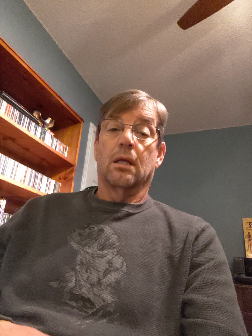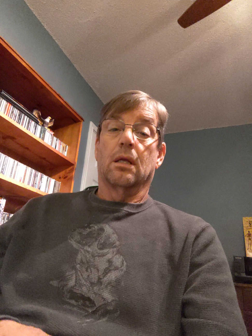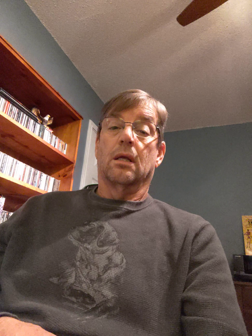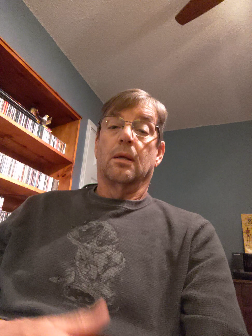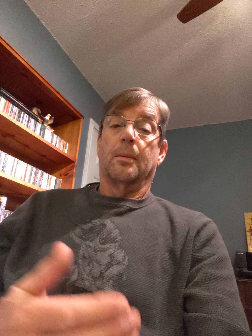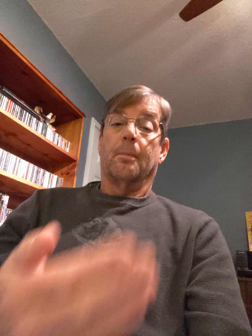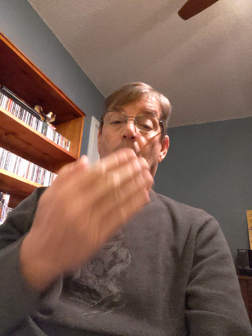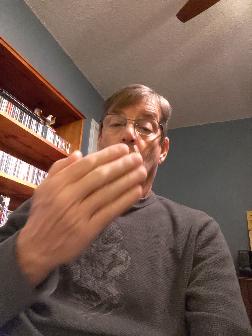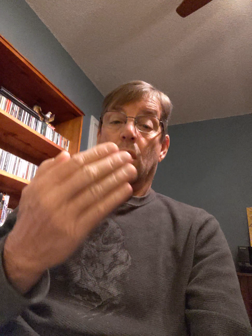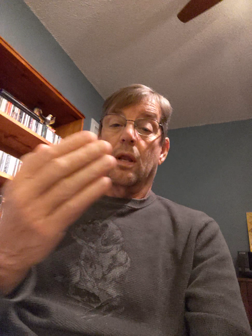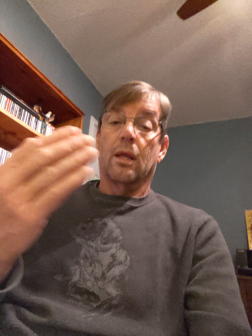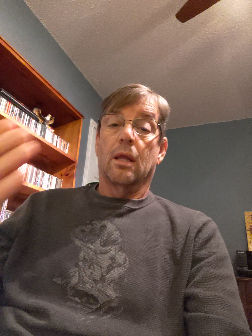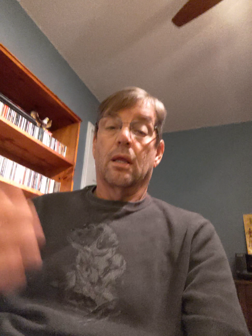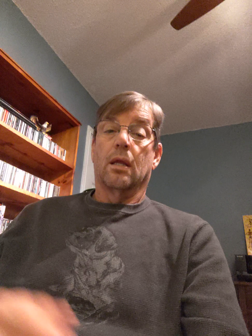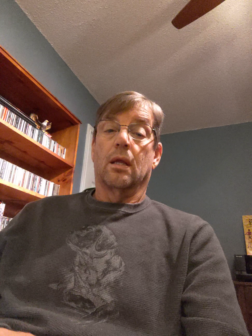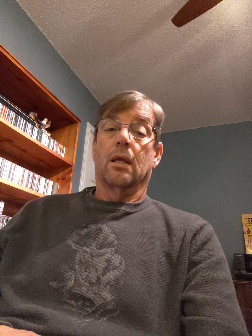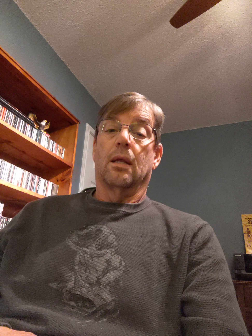morning